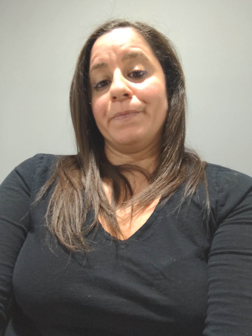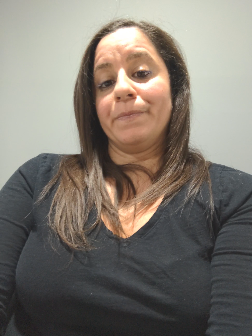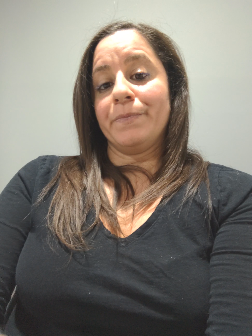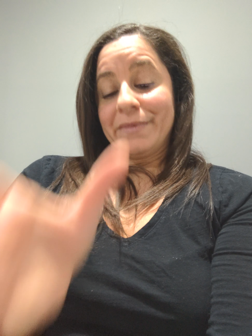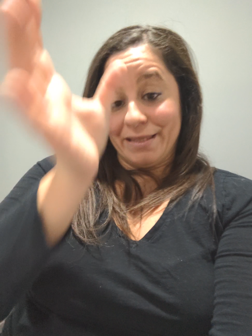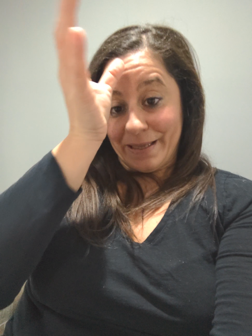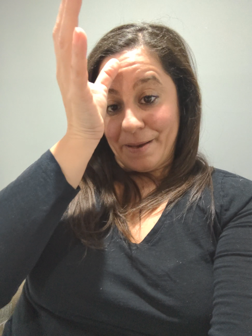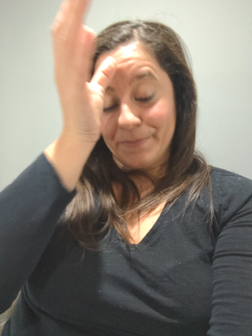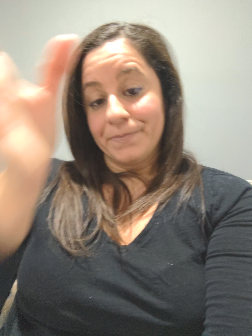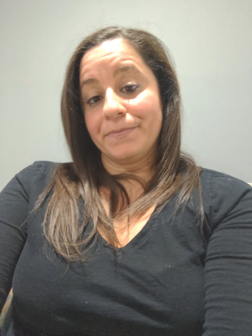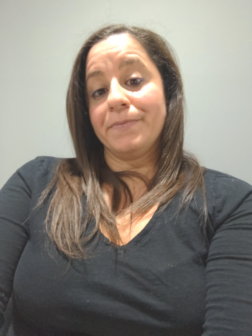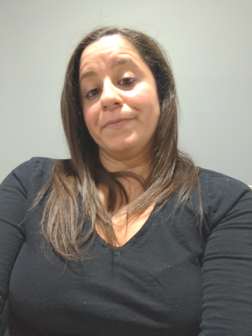dad